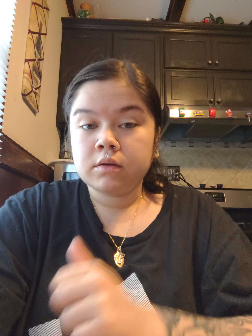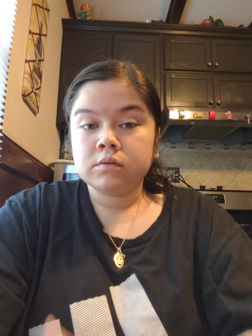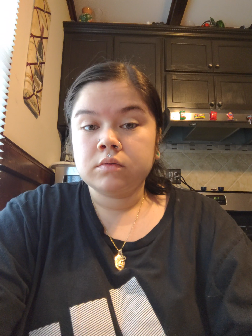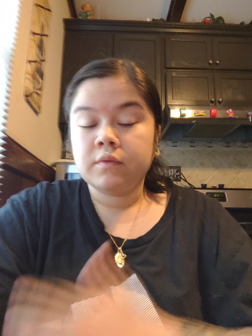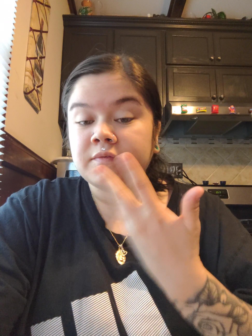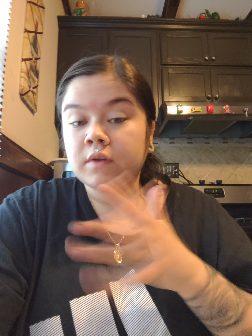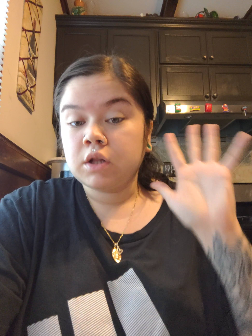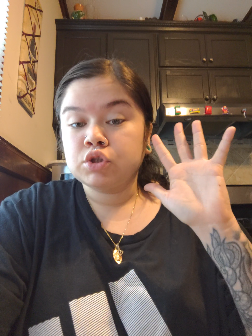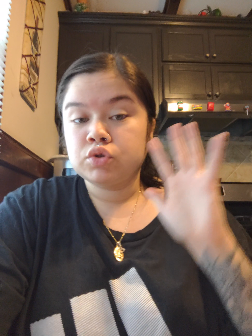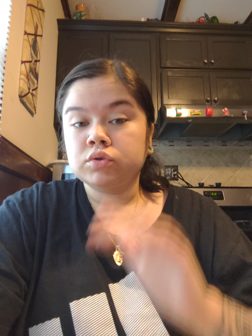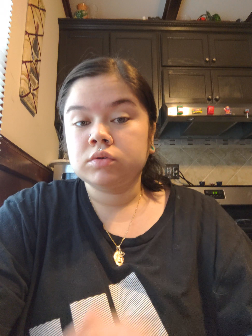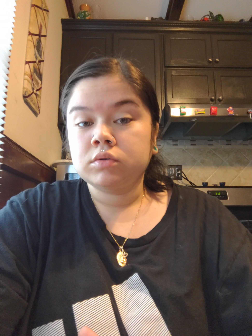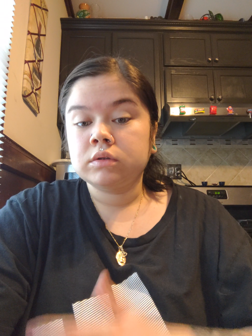finish